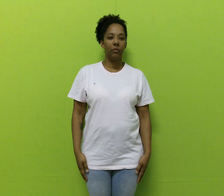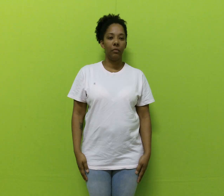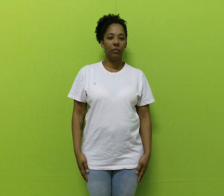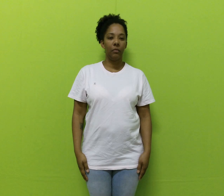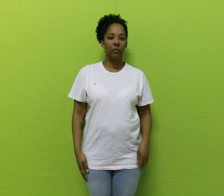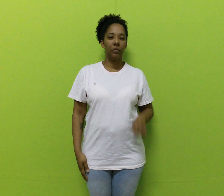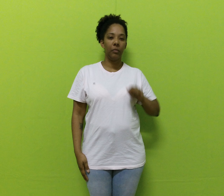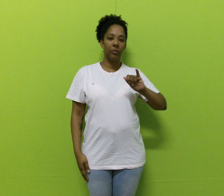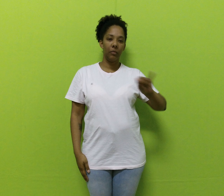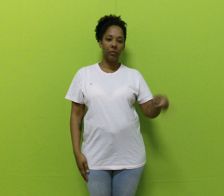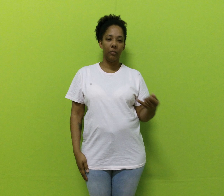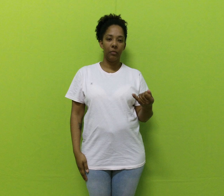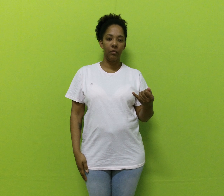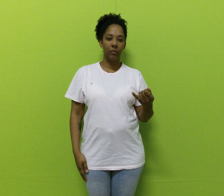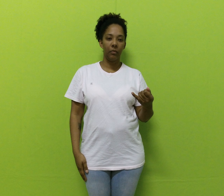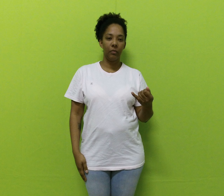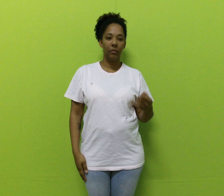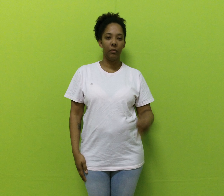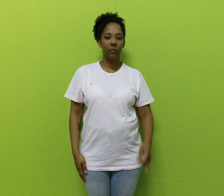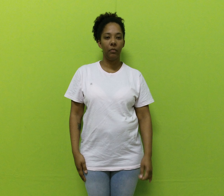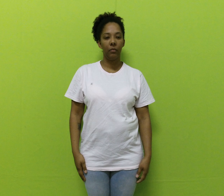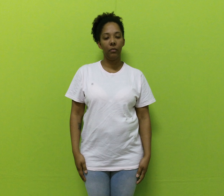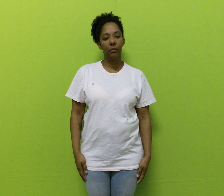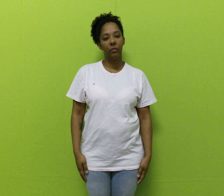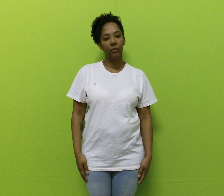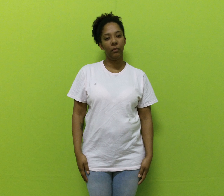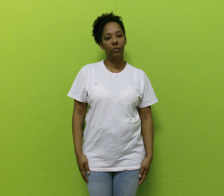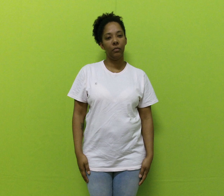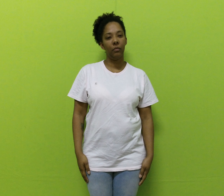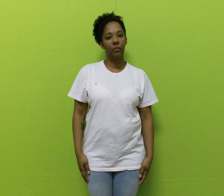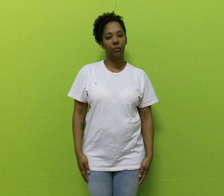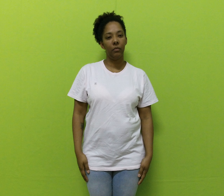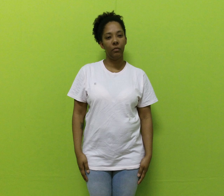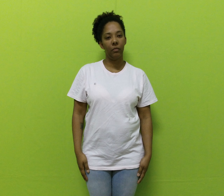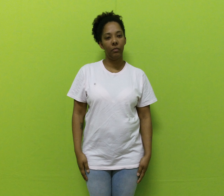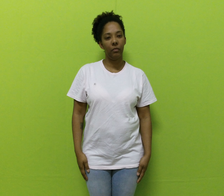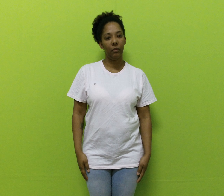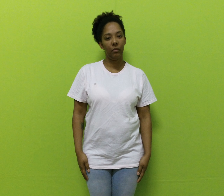aproveitar